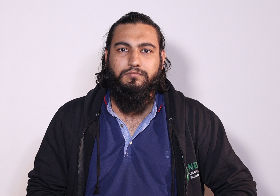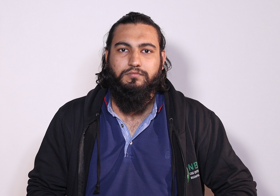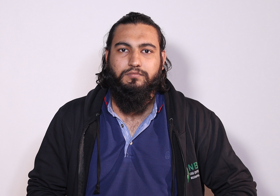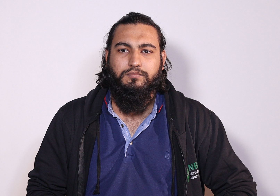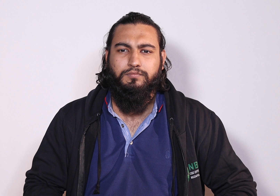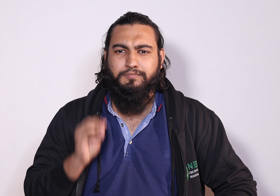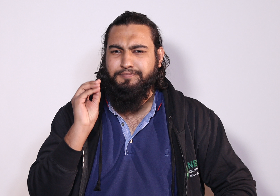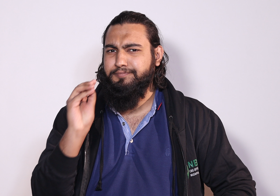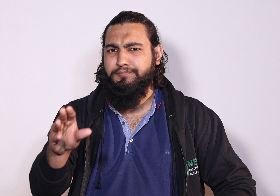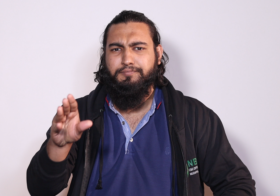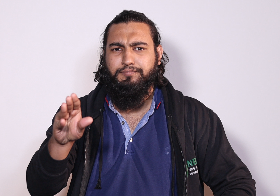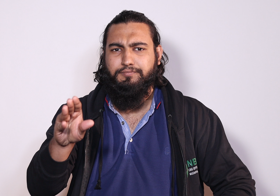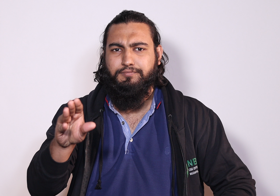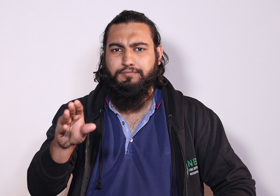bad